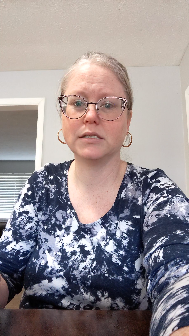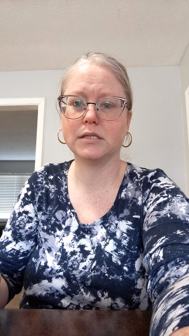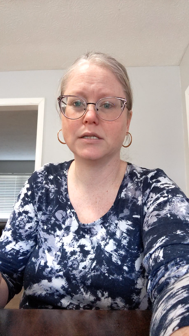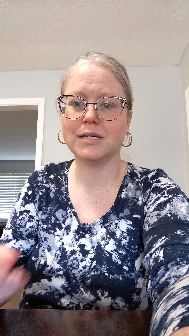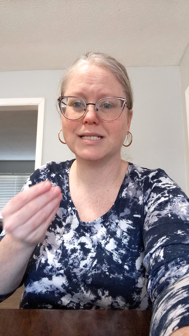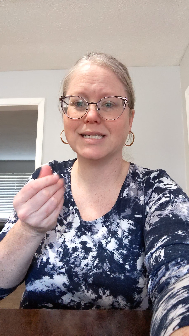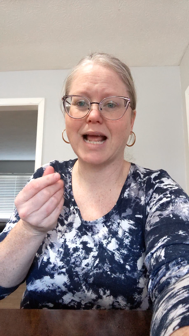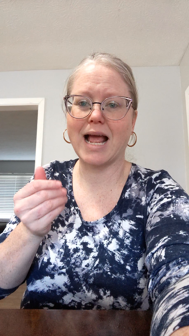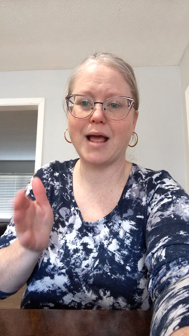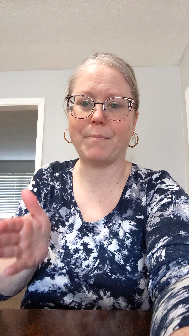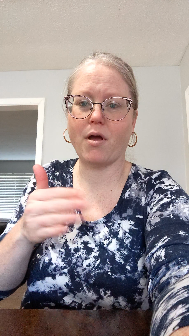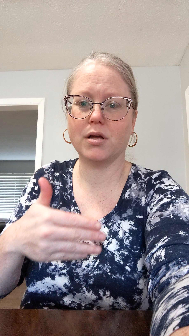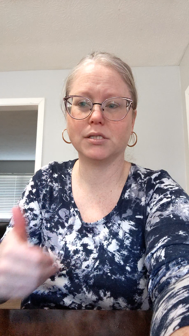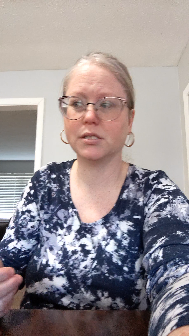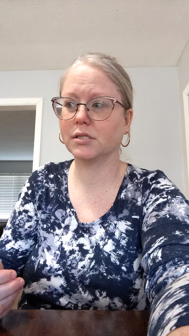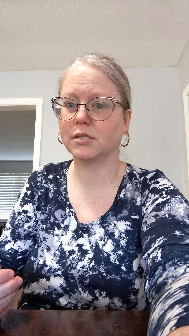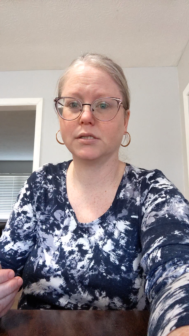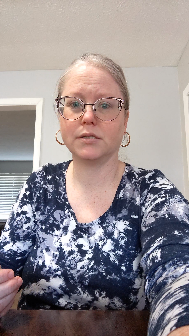sandbox